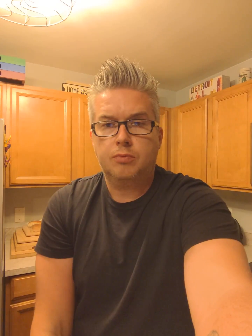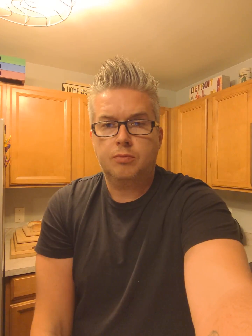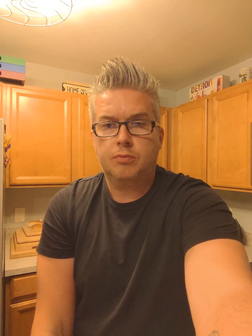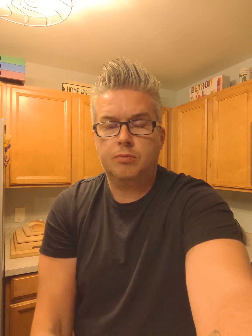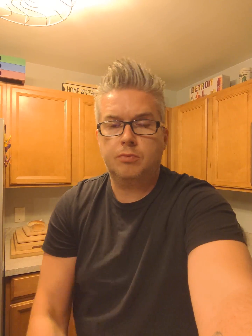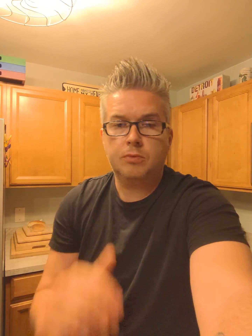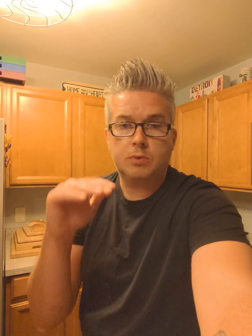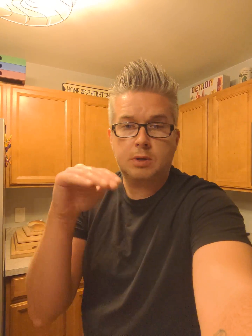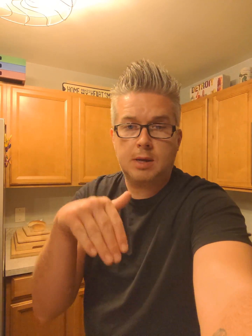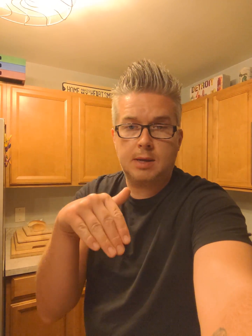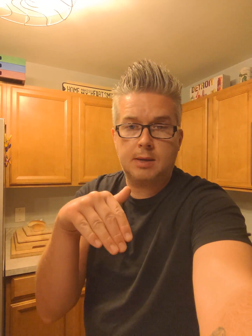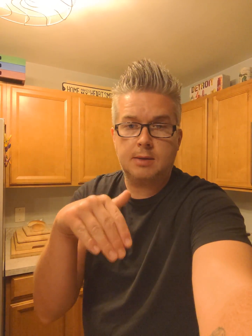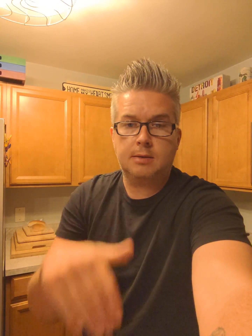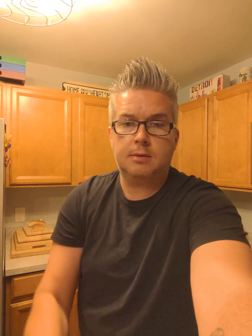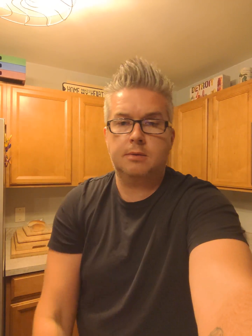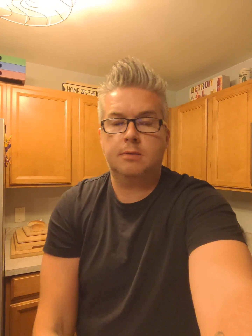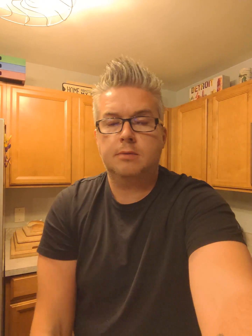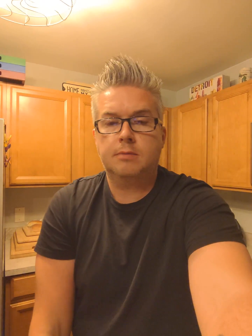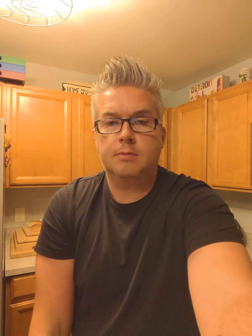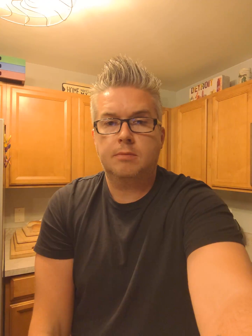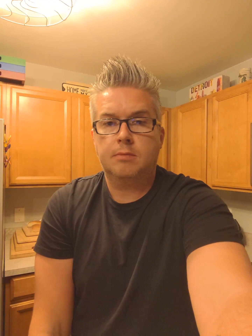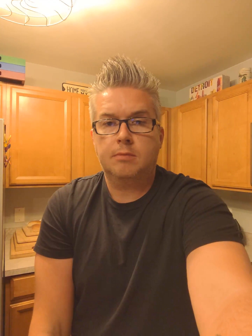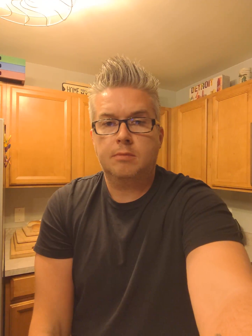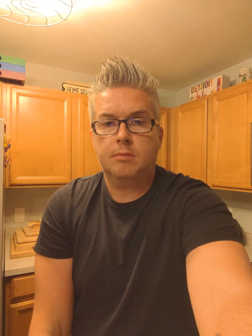night night